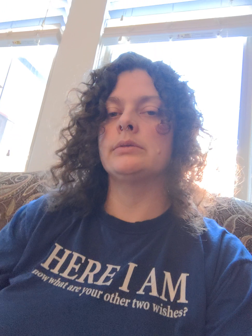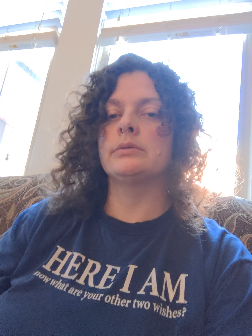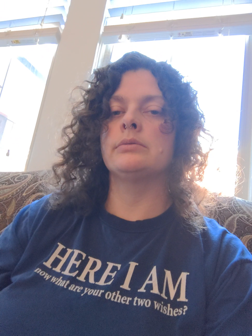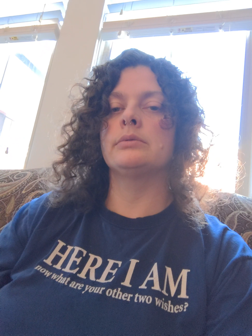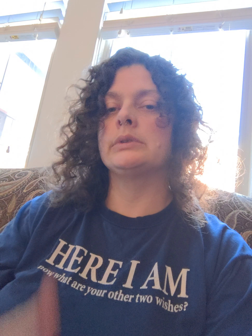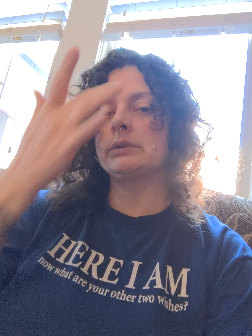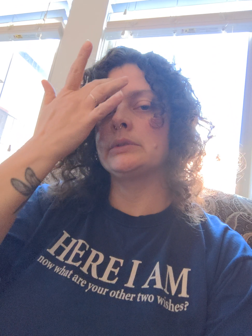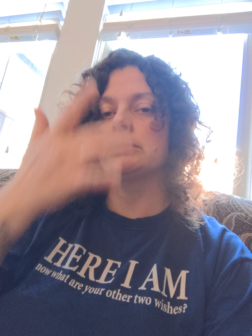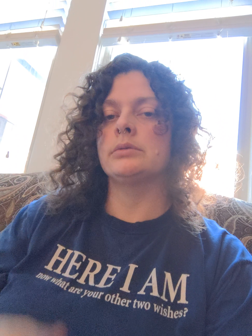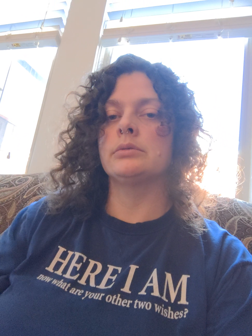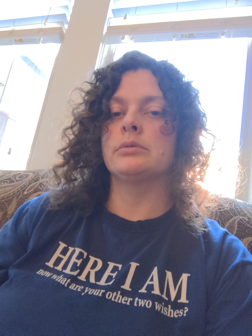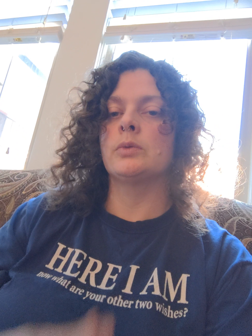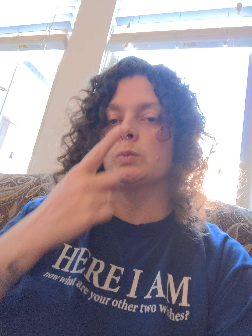sick